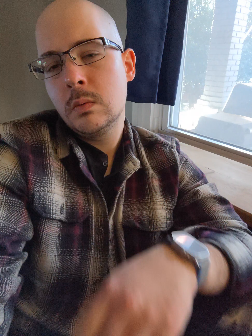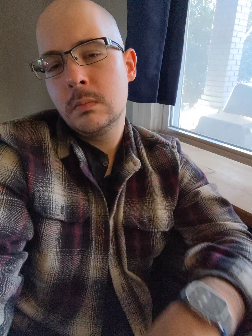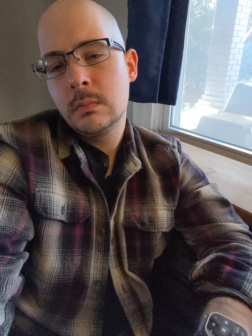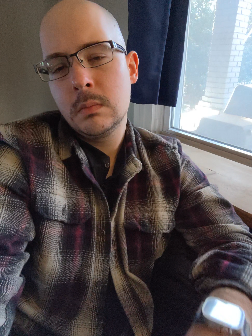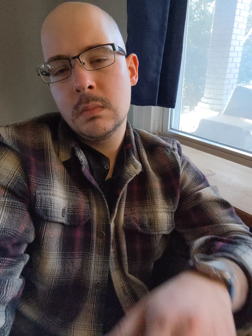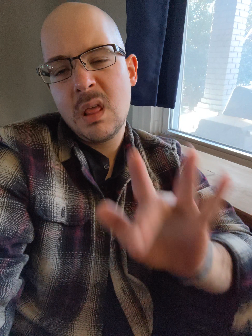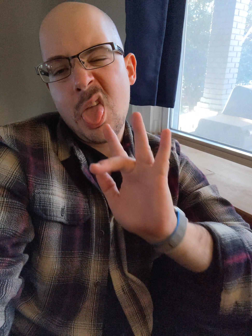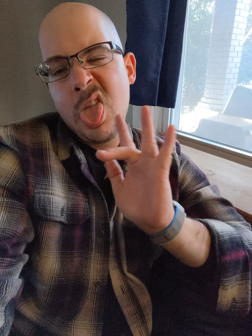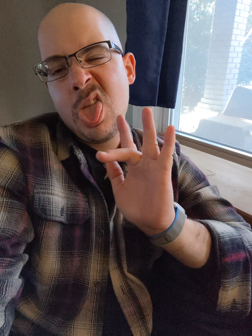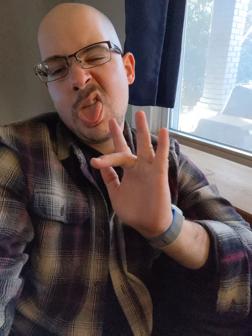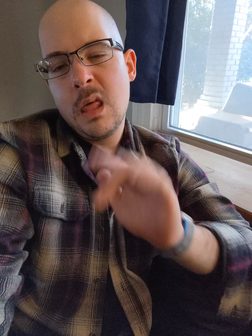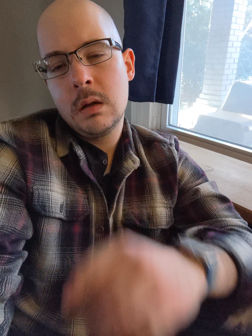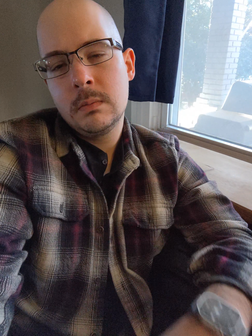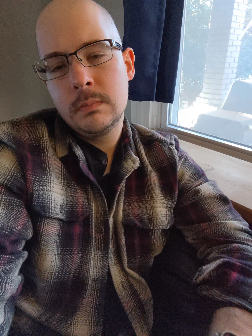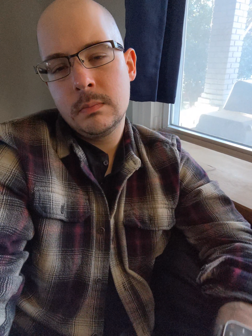yucky